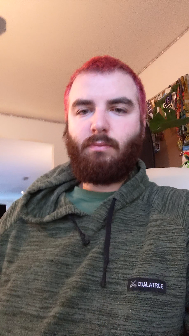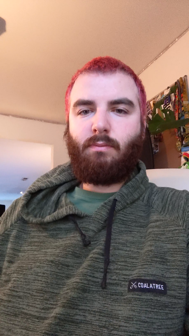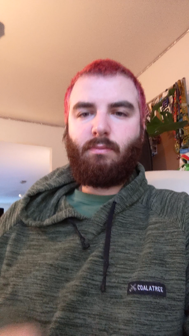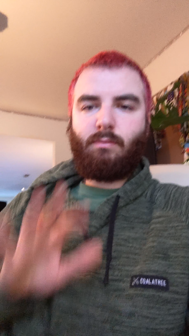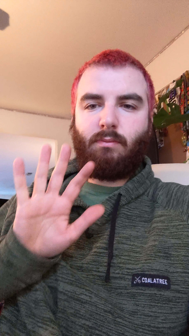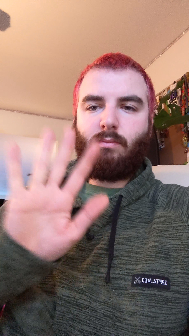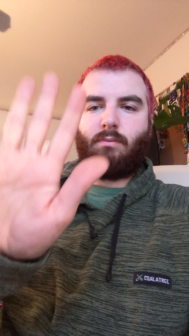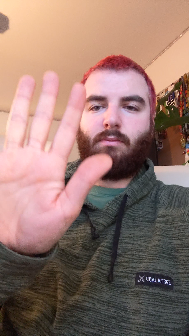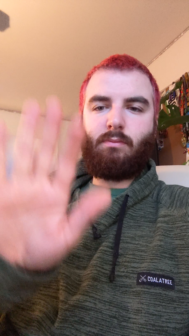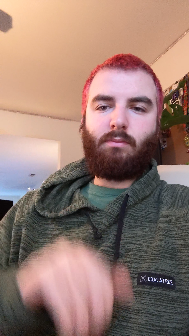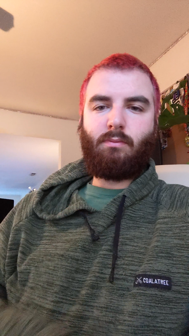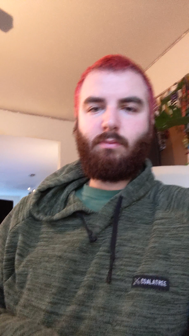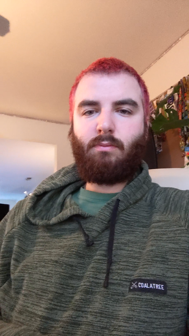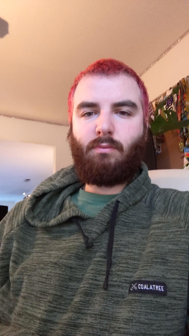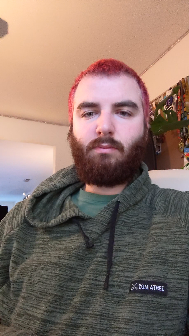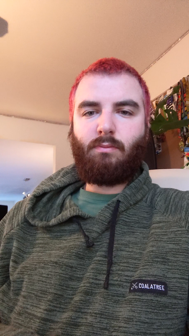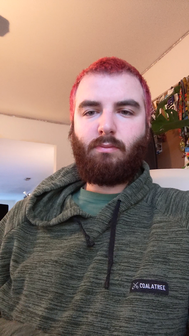push